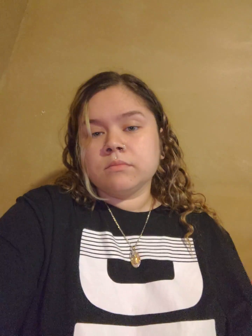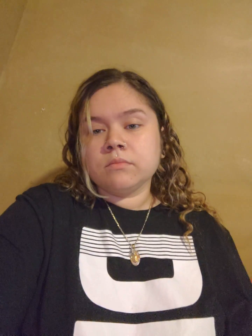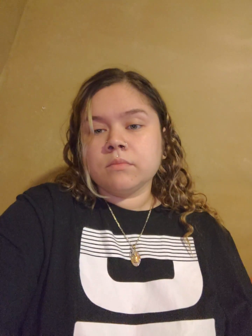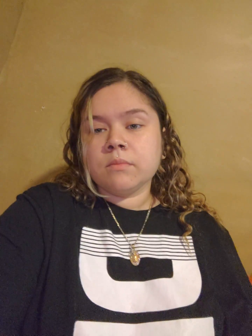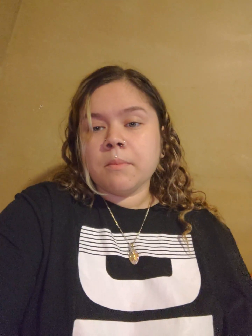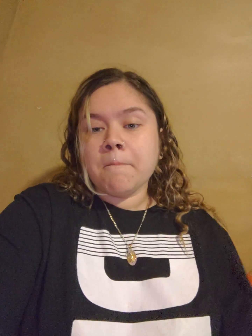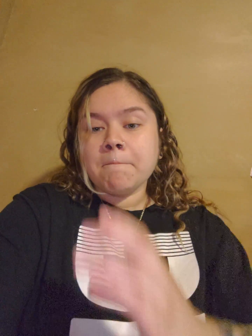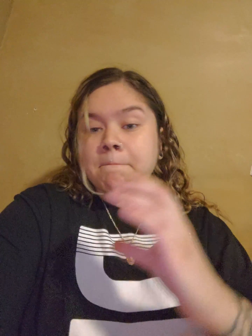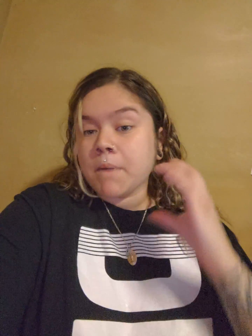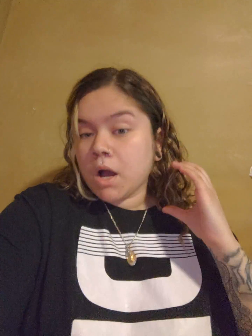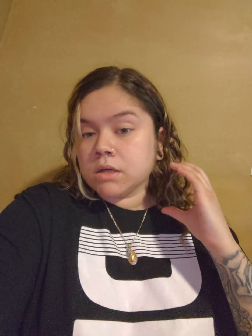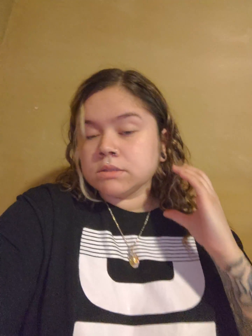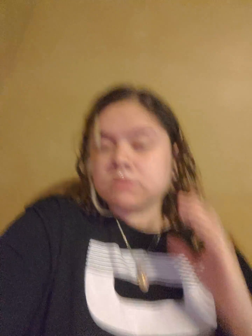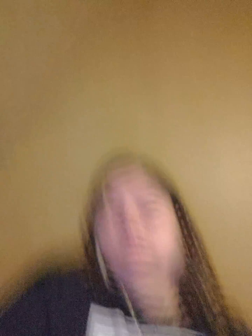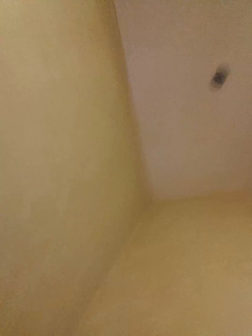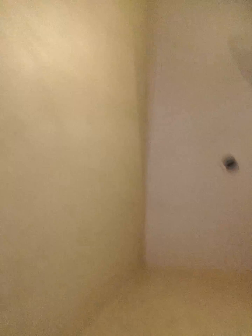bus